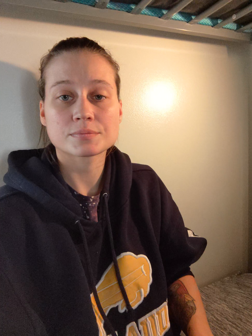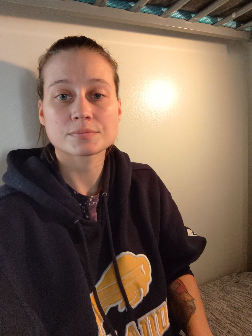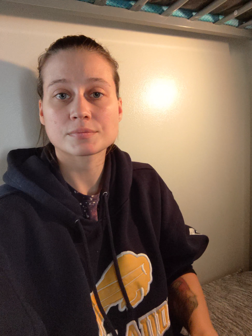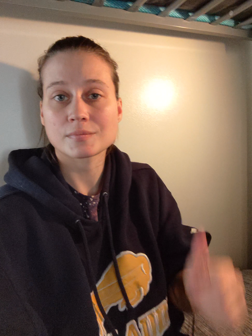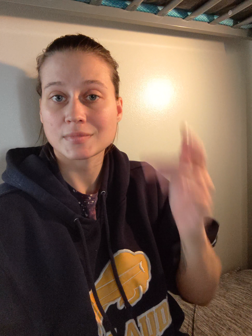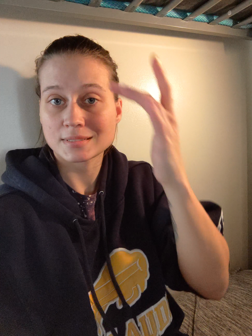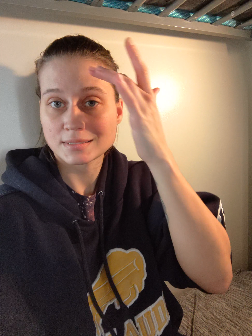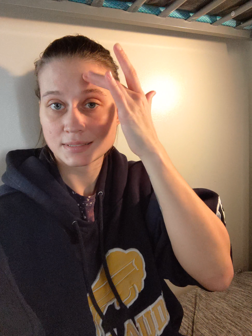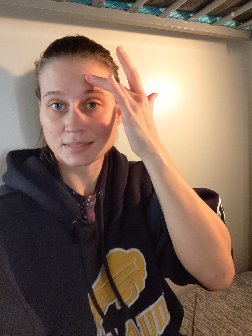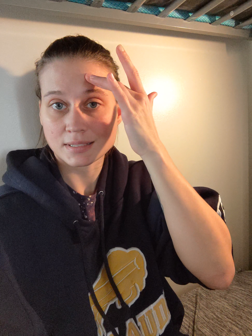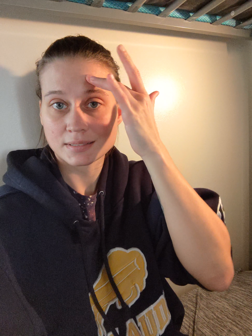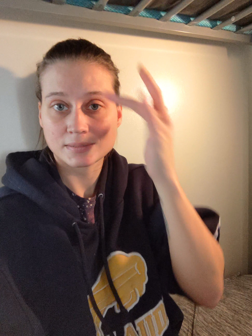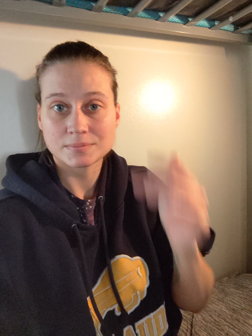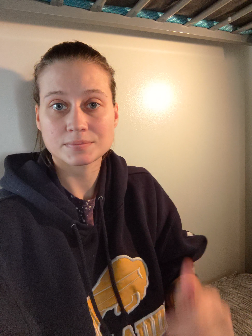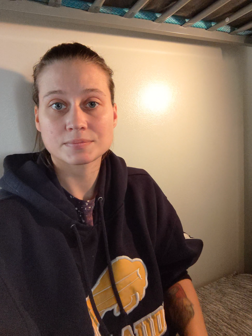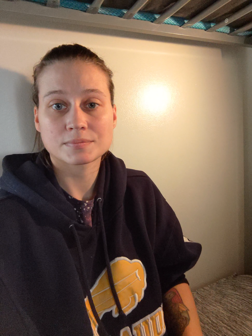sick